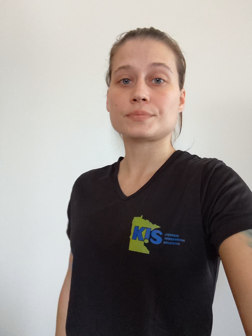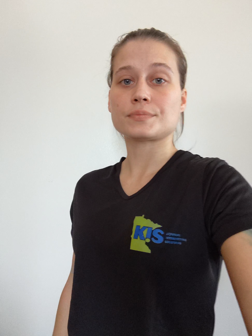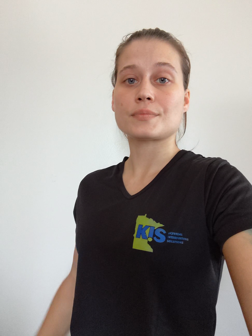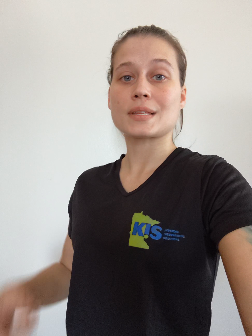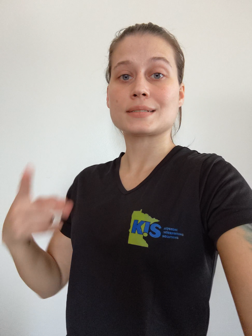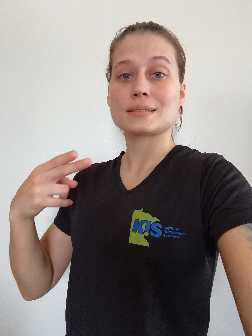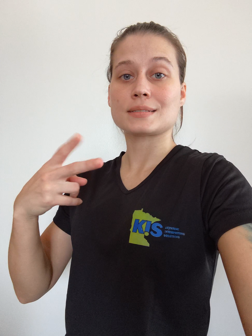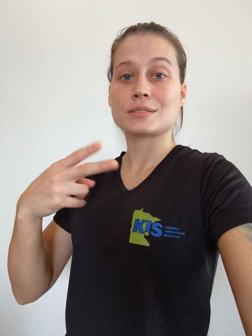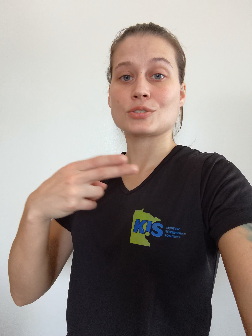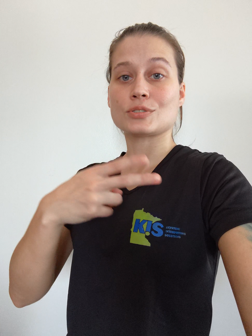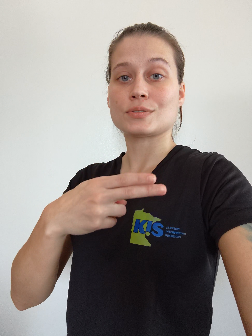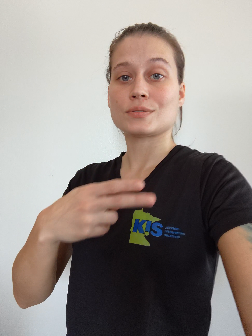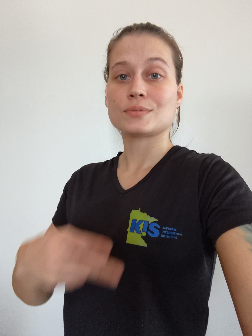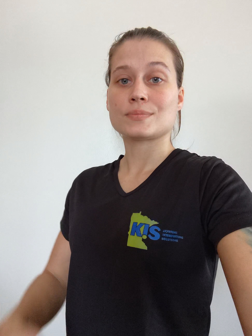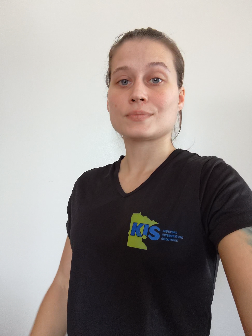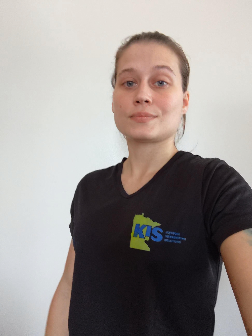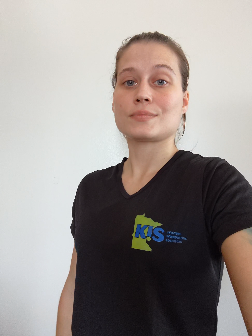scissors